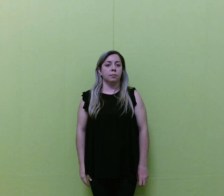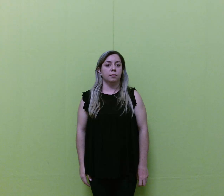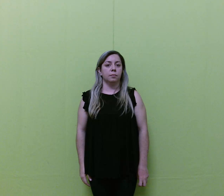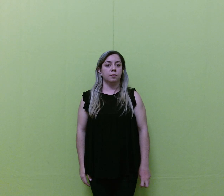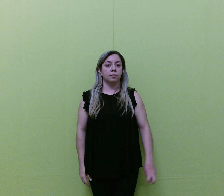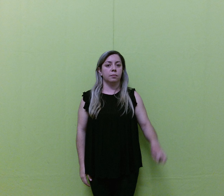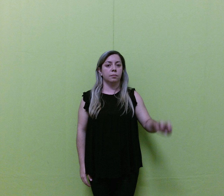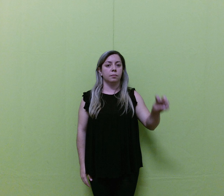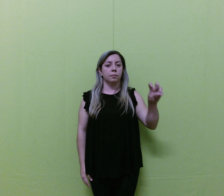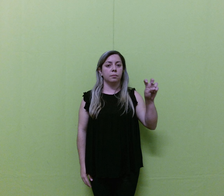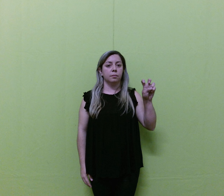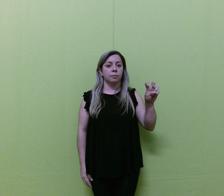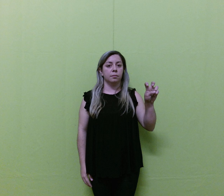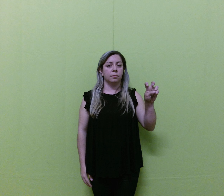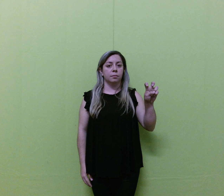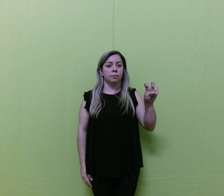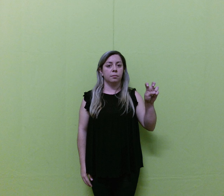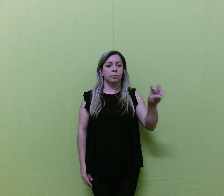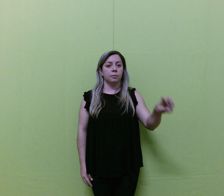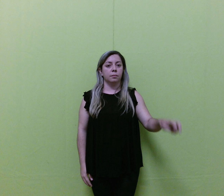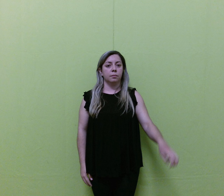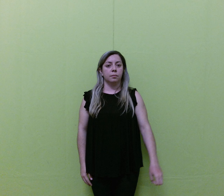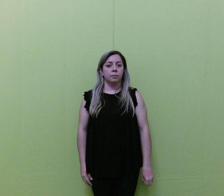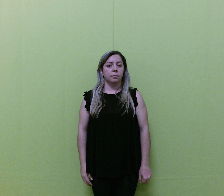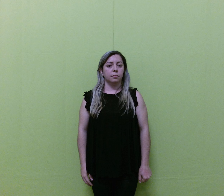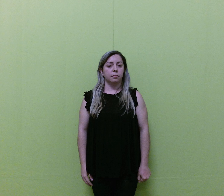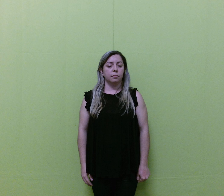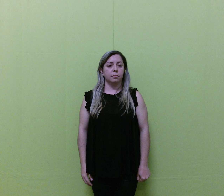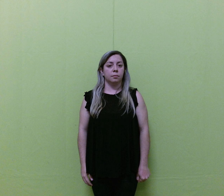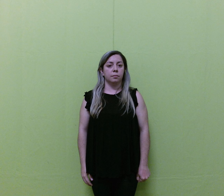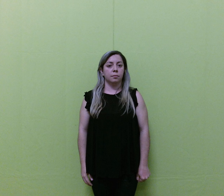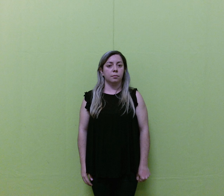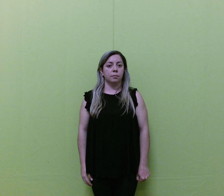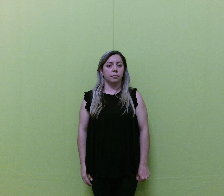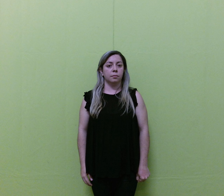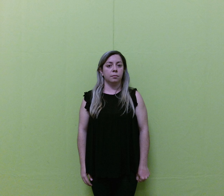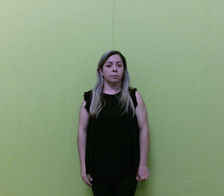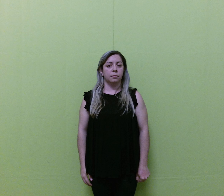cinco